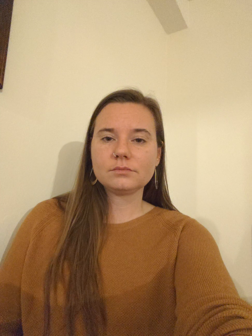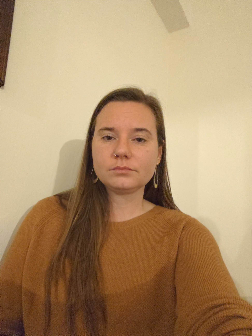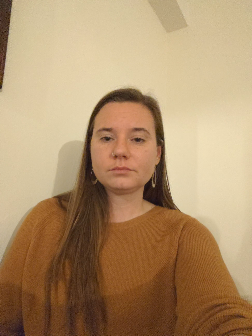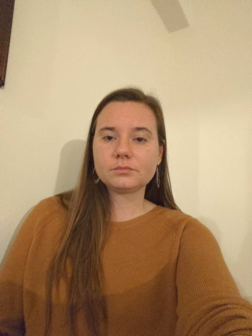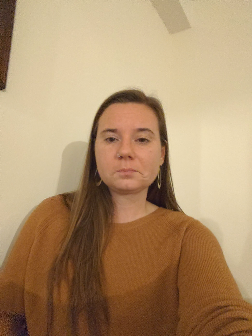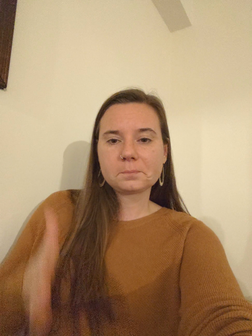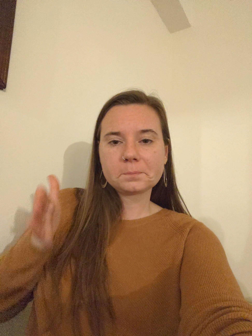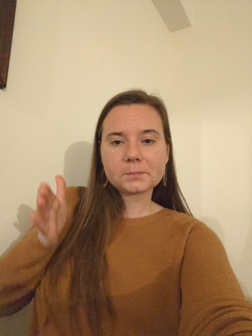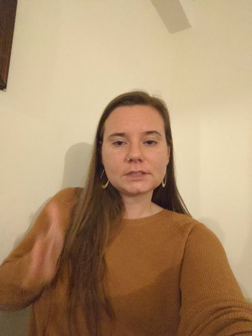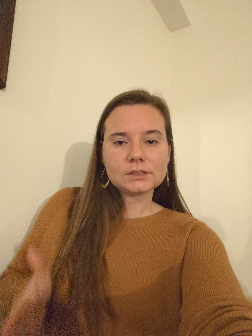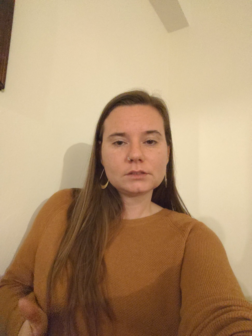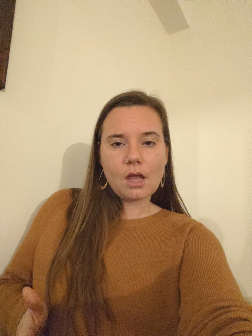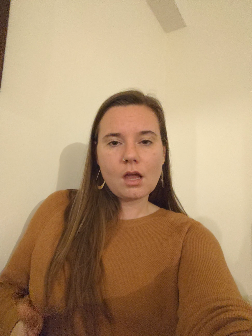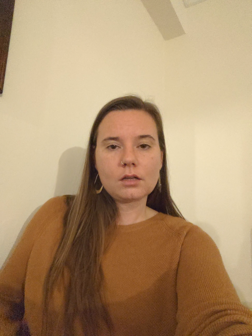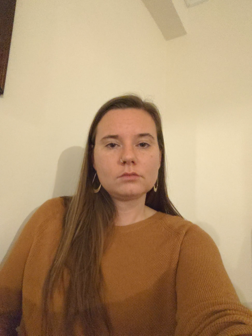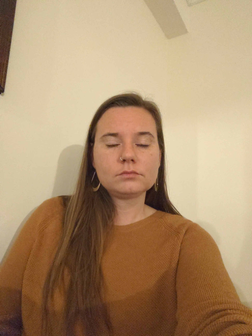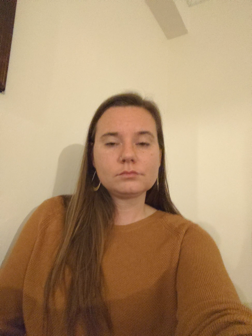beside